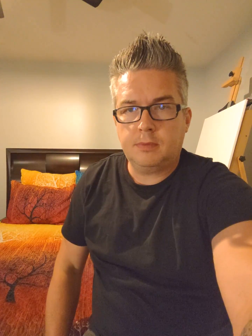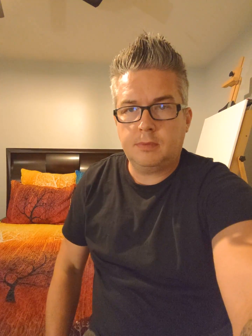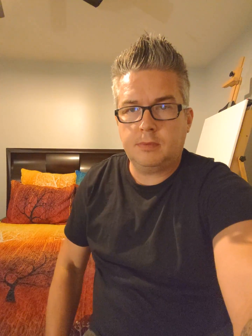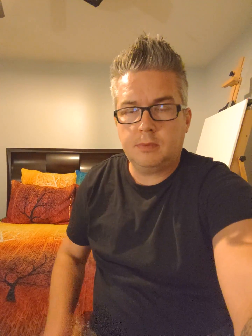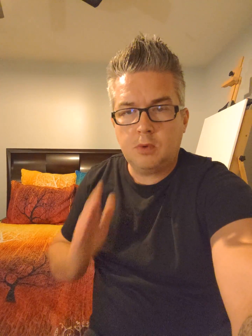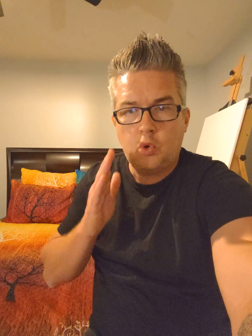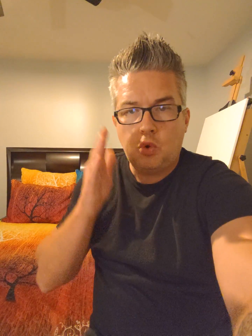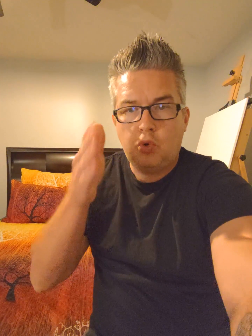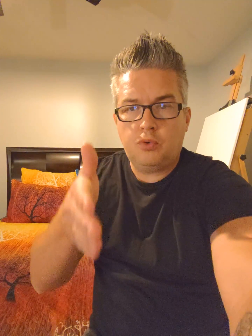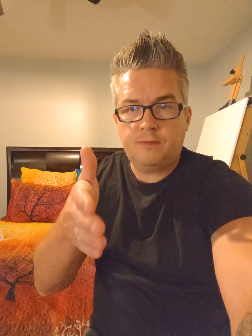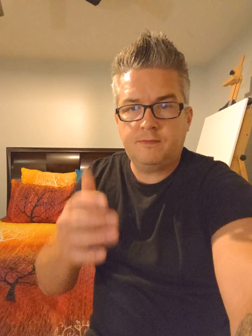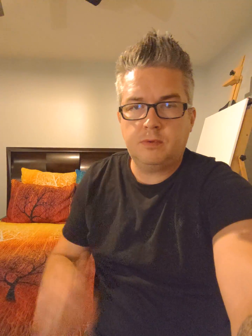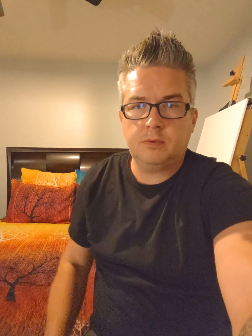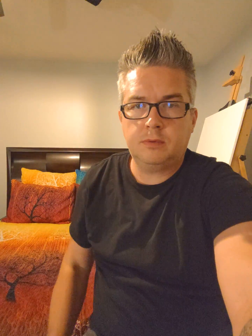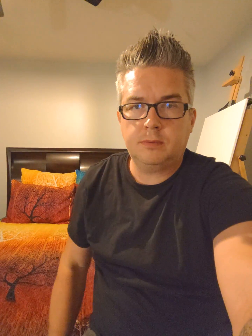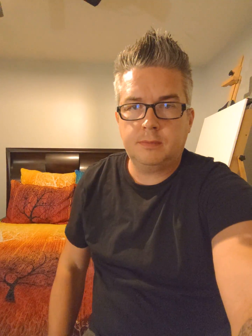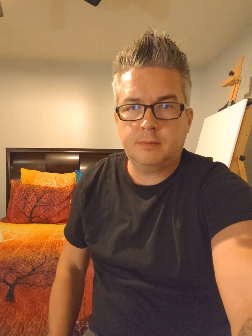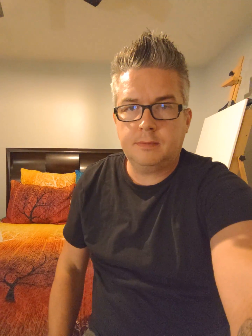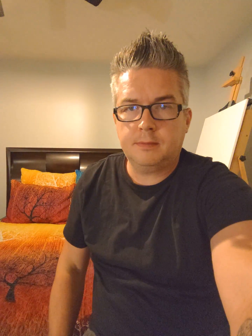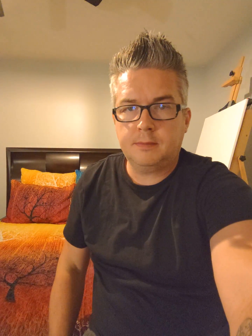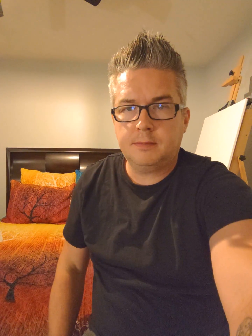over